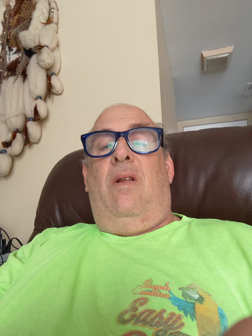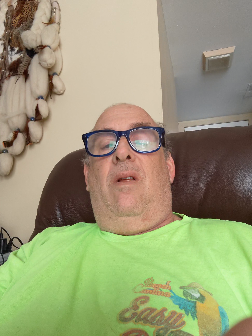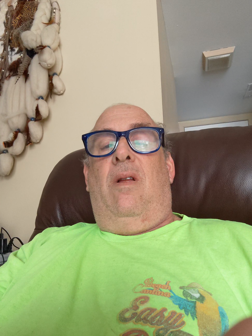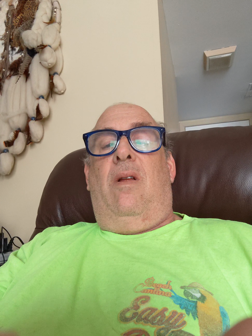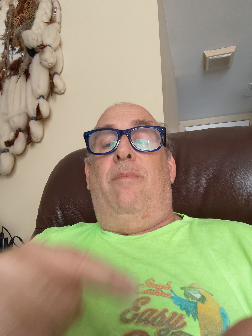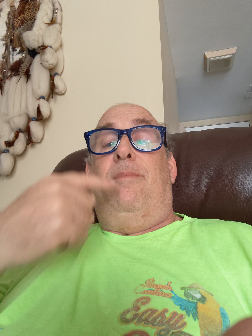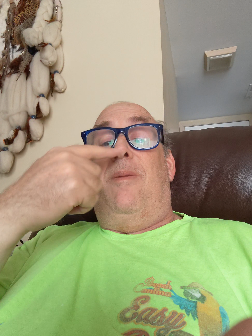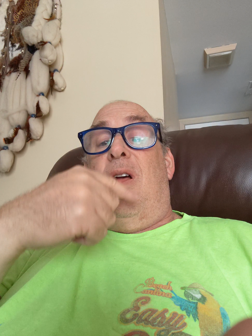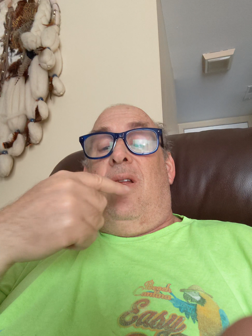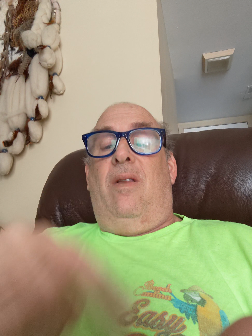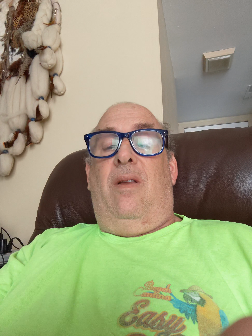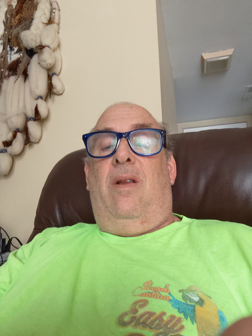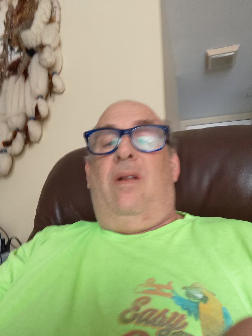mouth